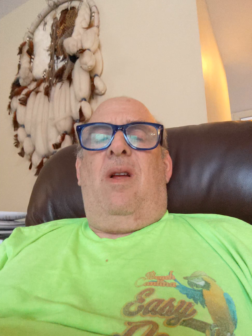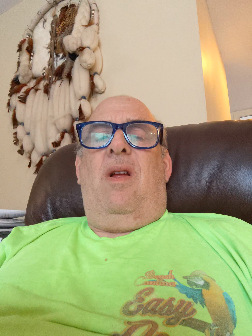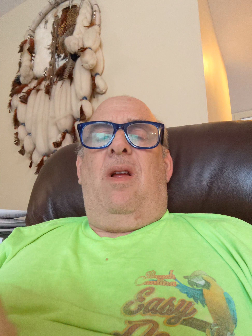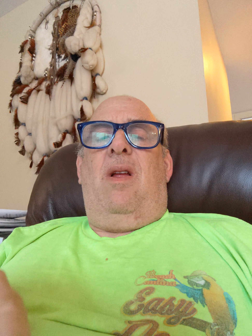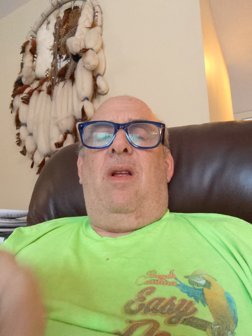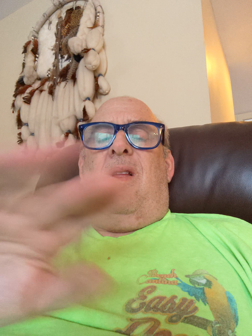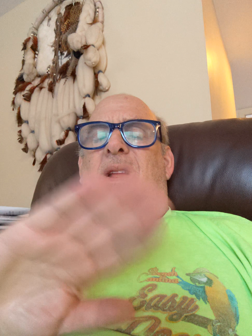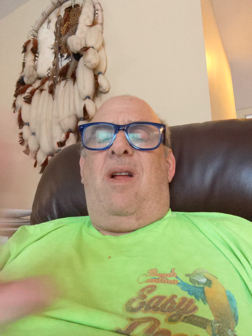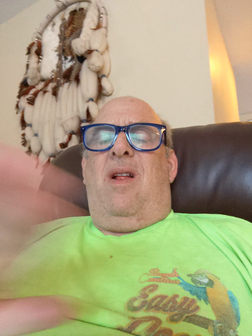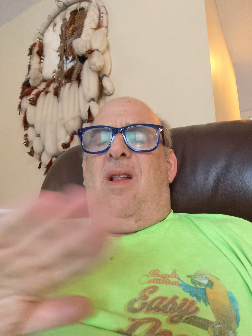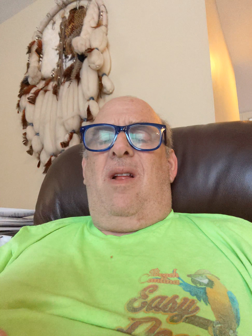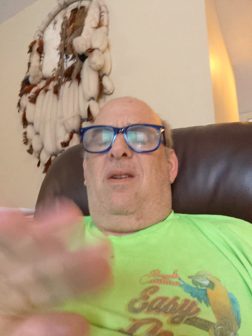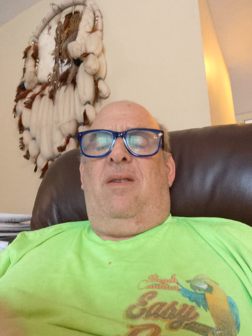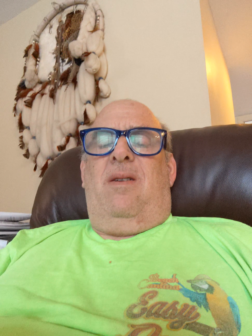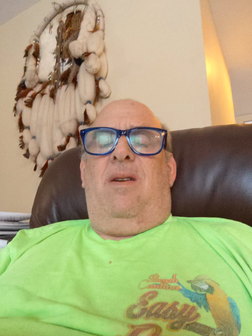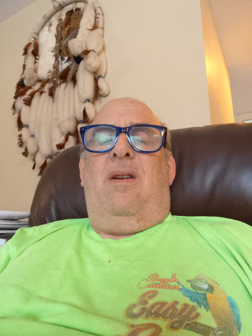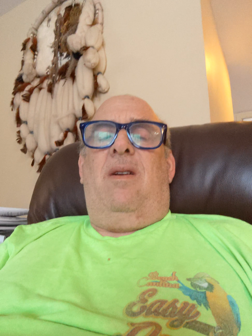clean